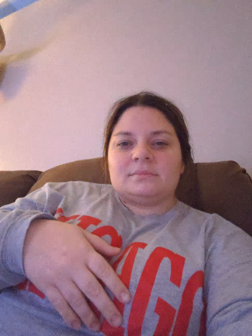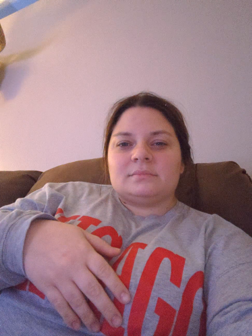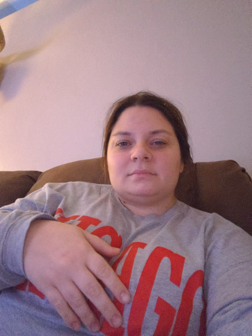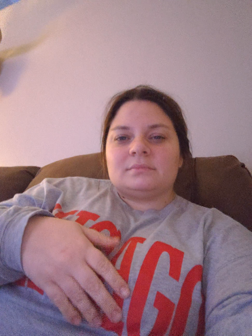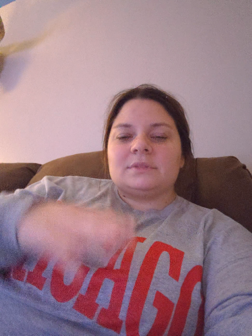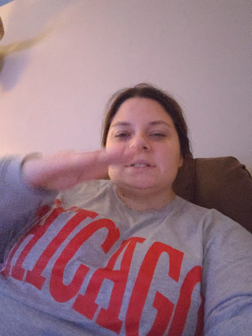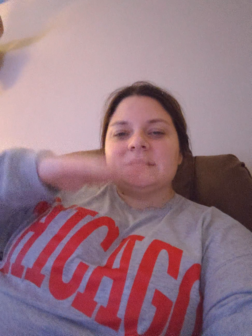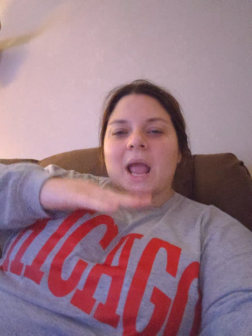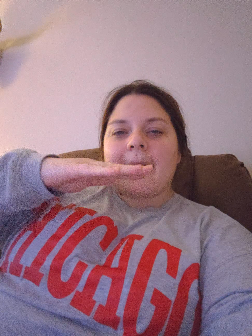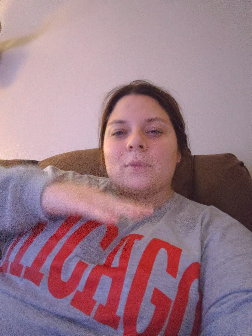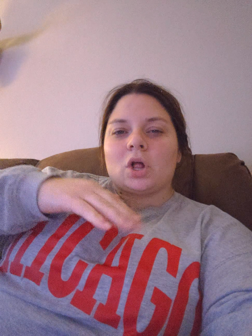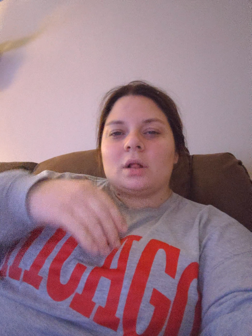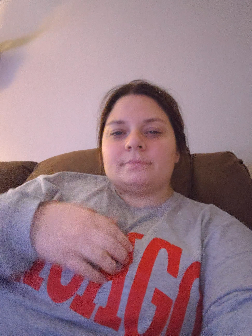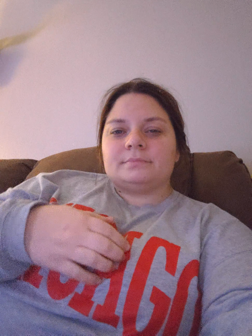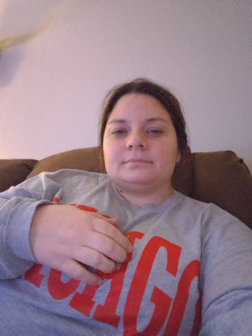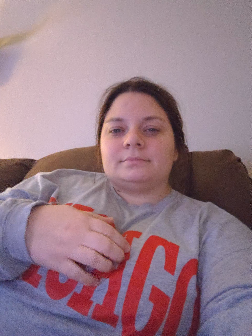table